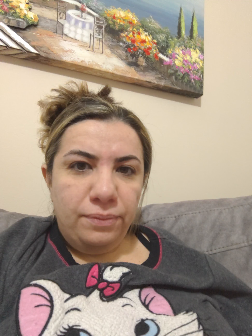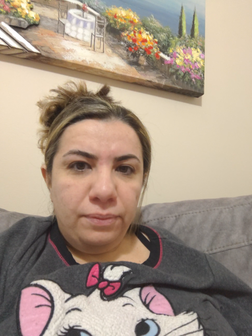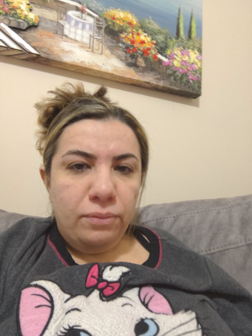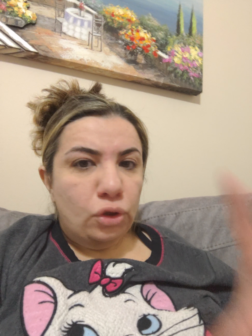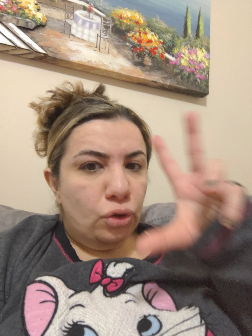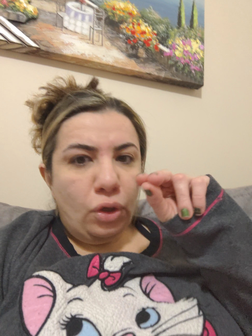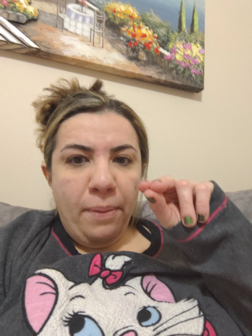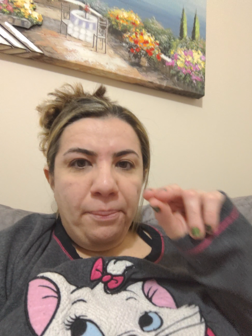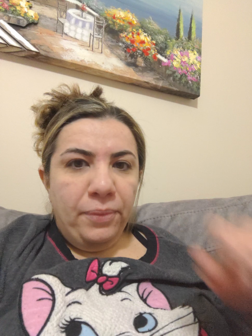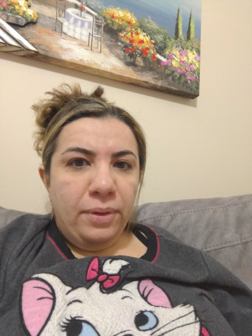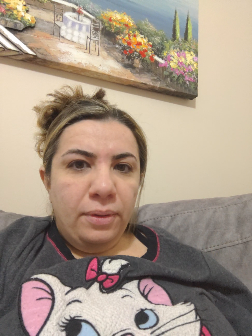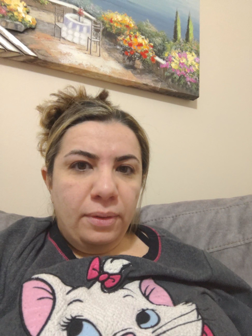no